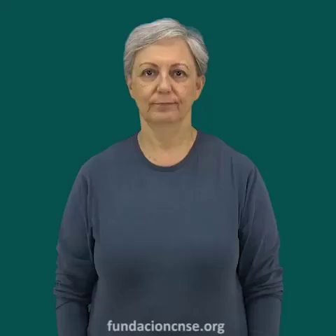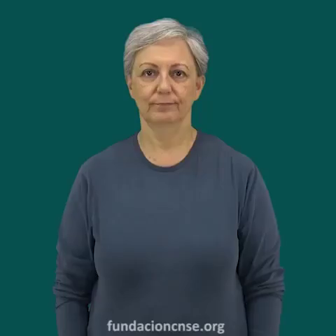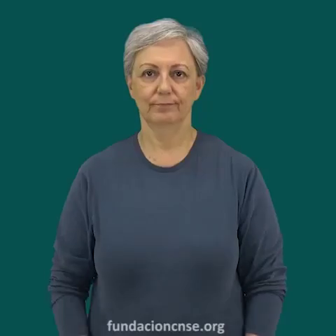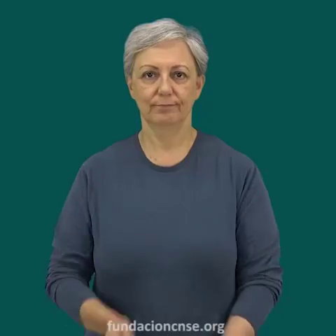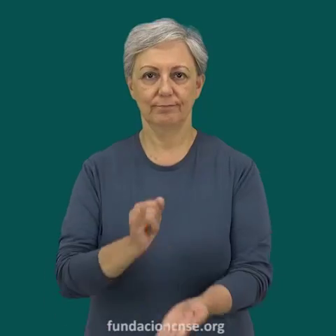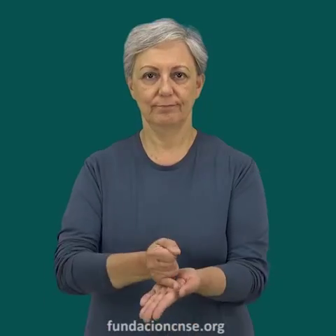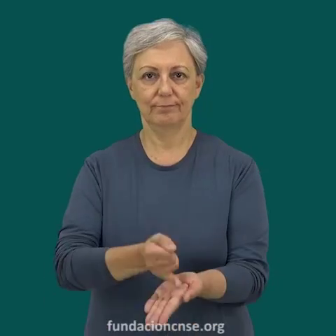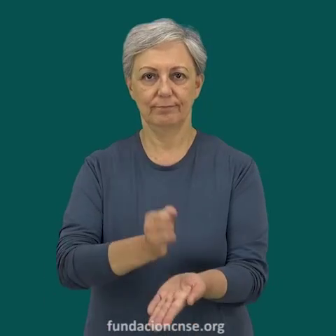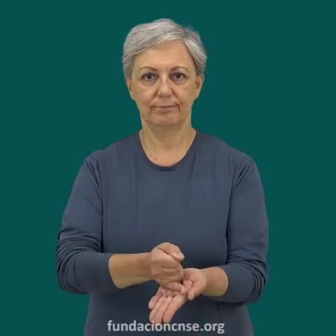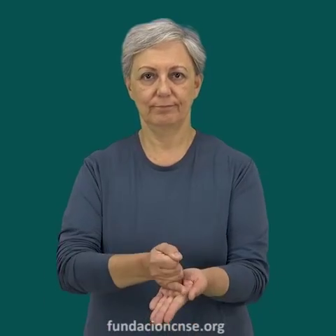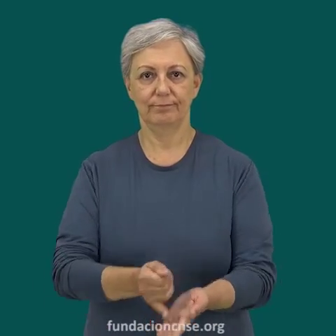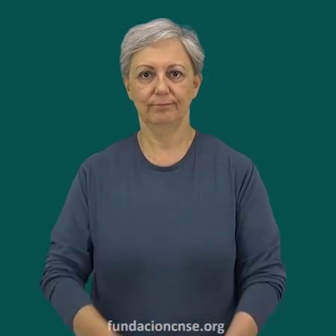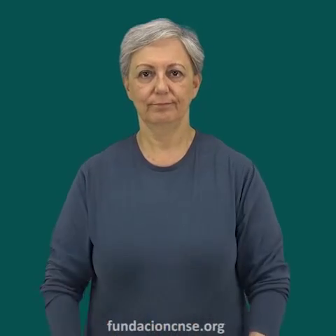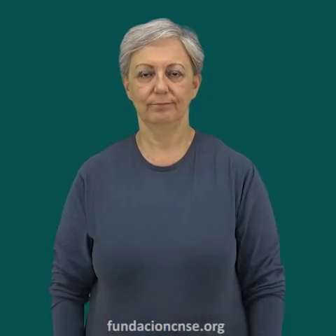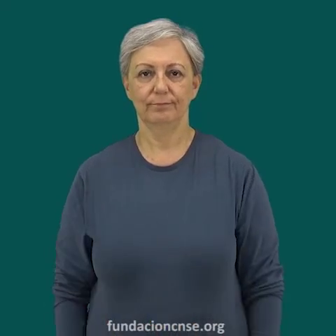probar